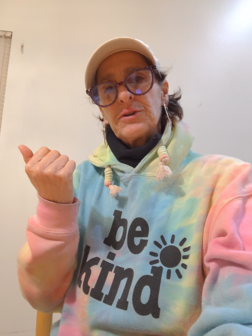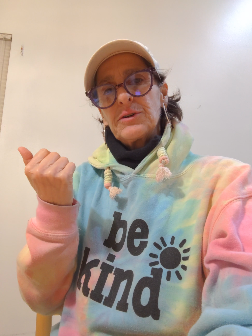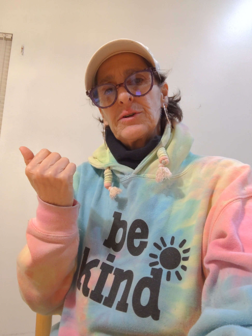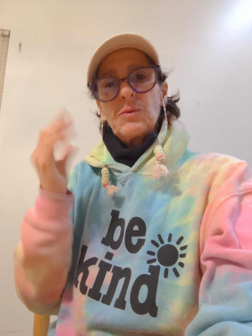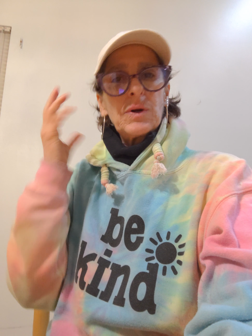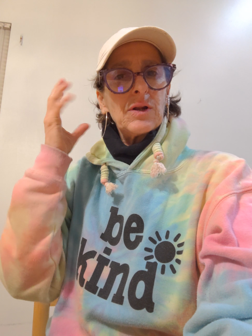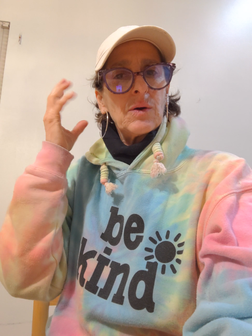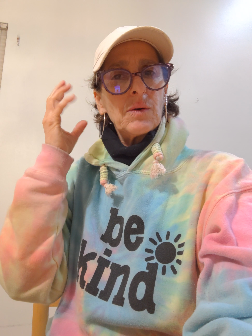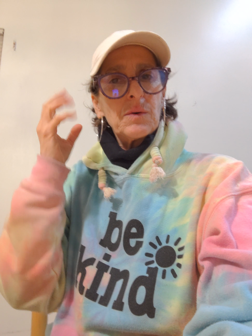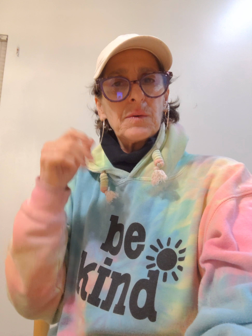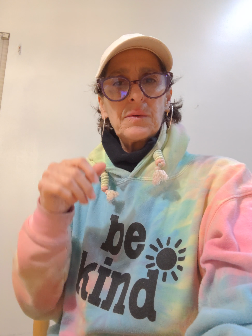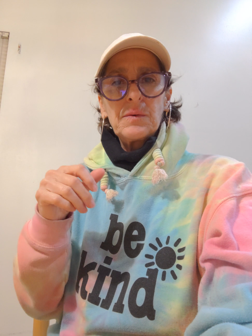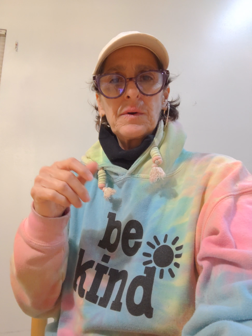radio